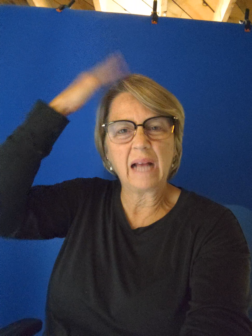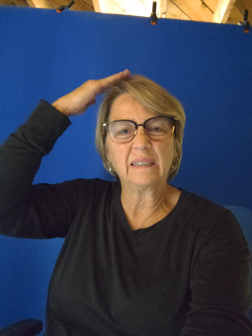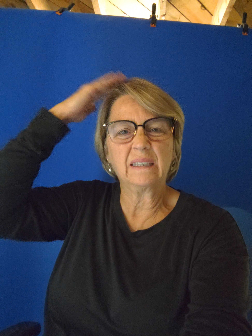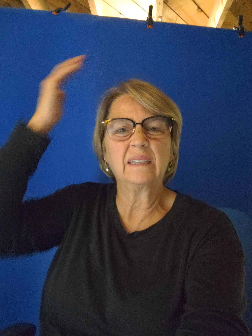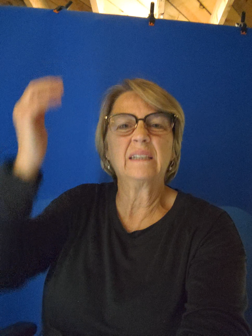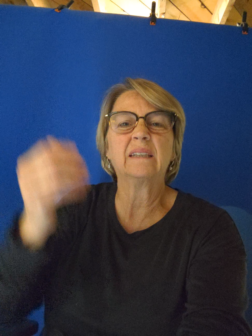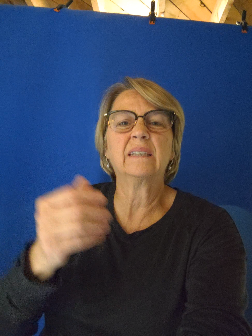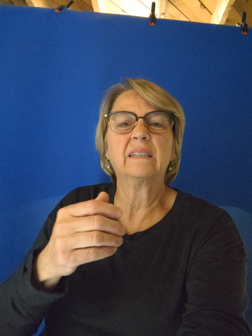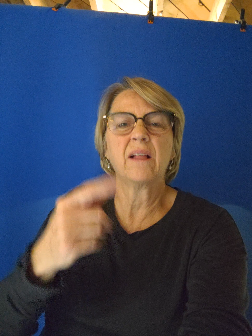hat